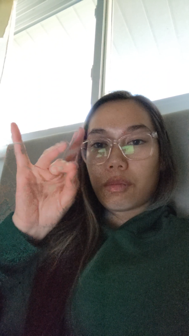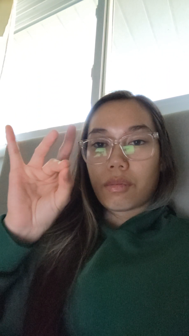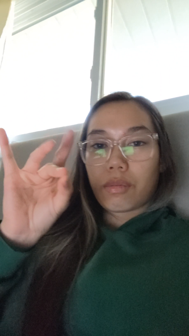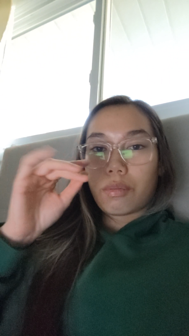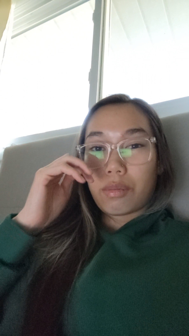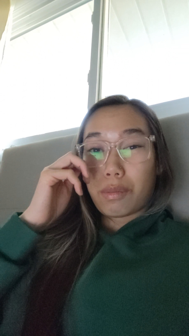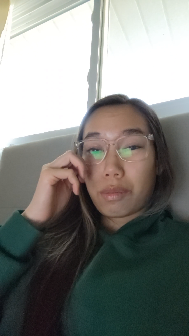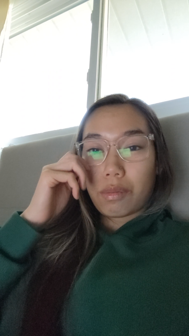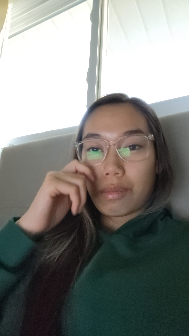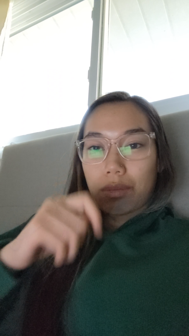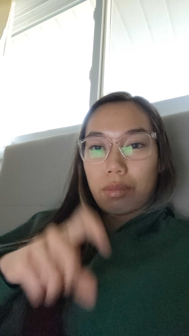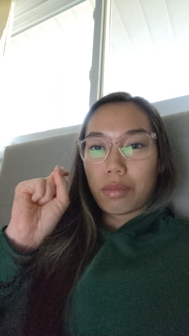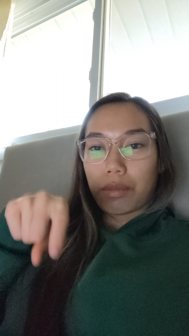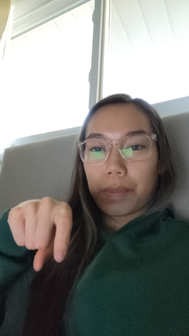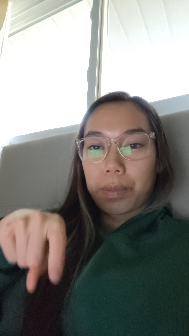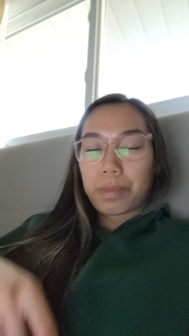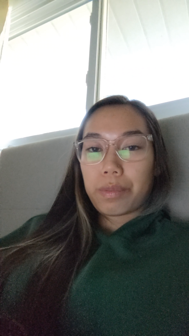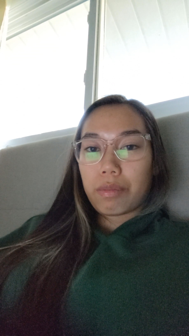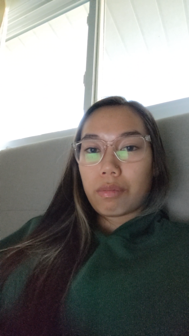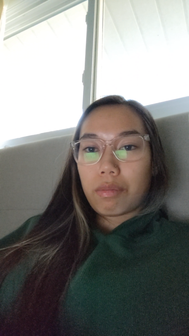must